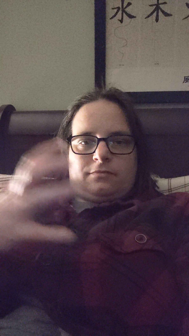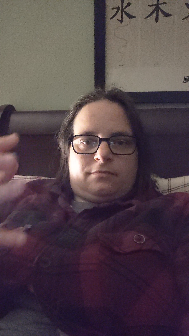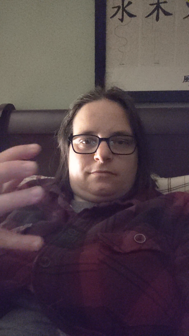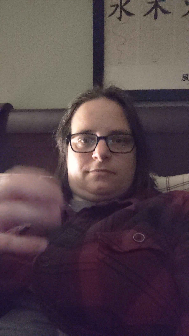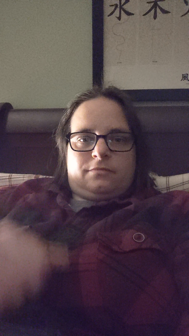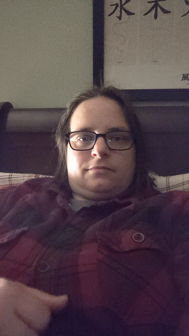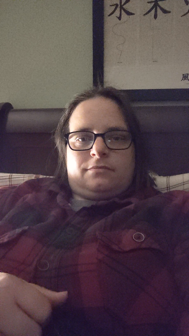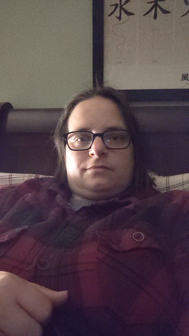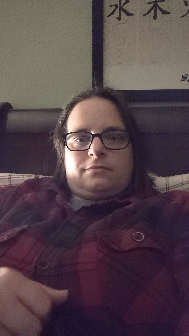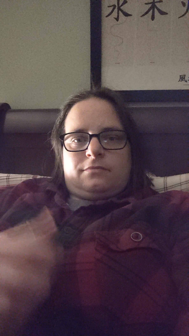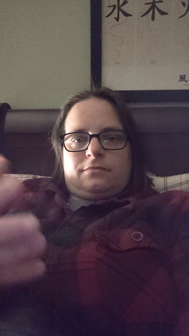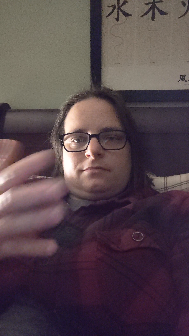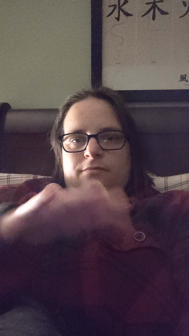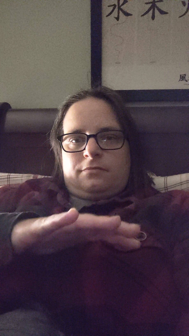cover